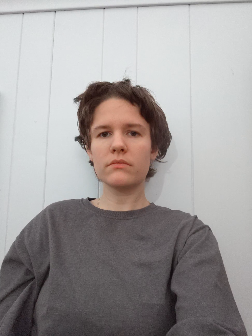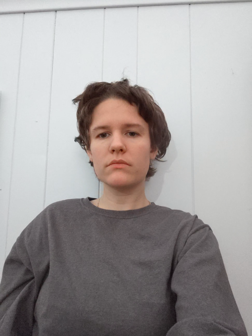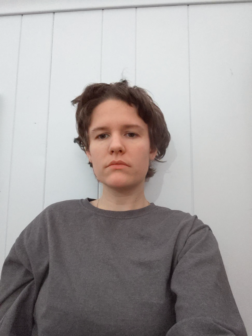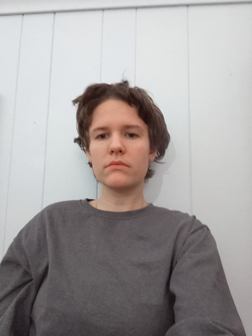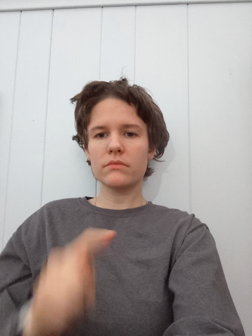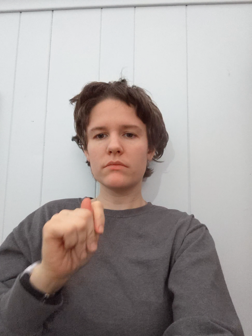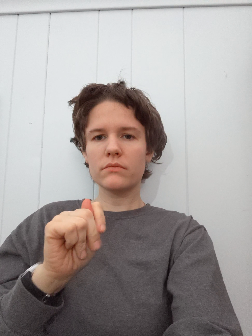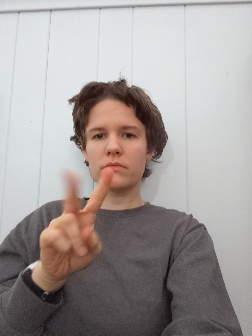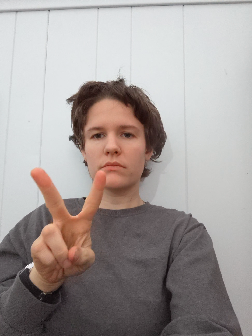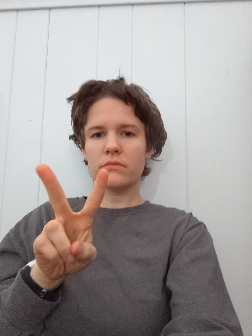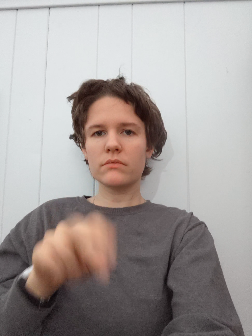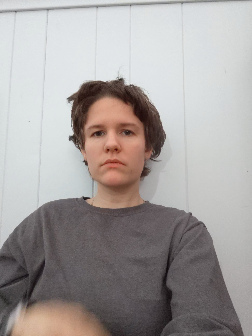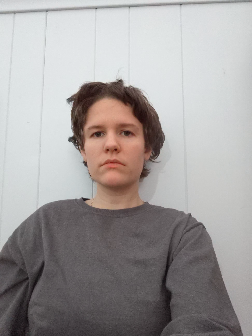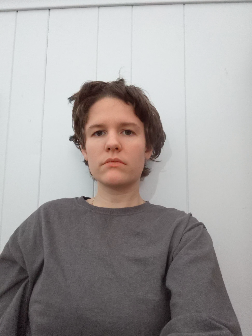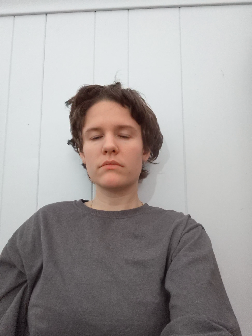TV